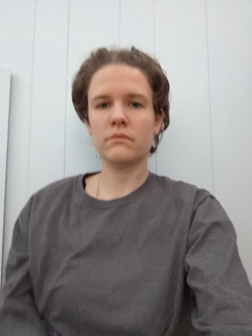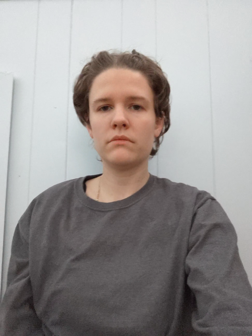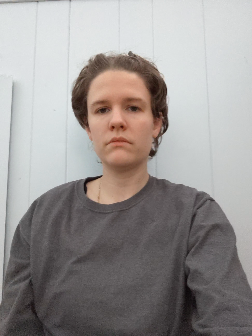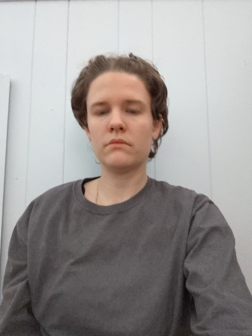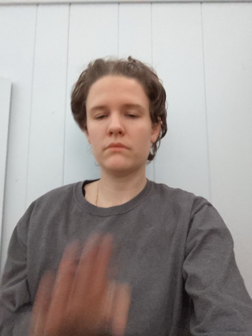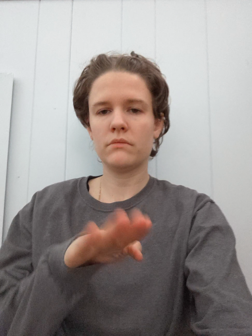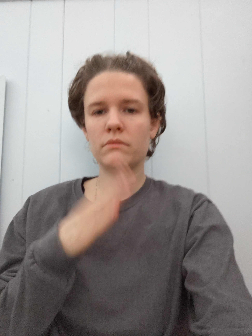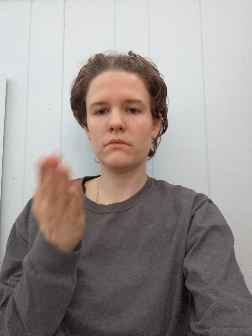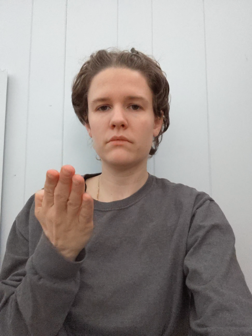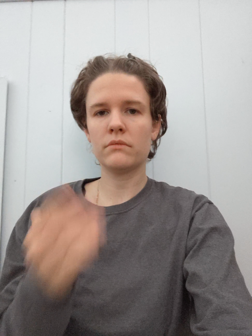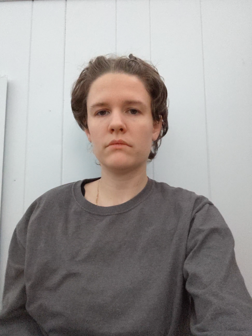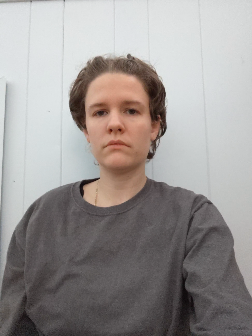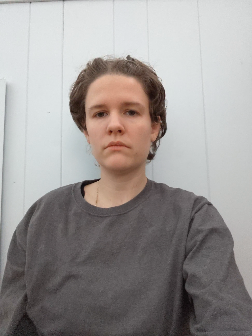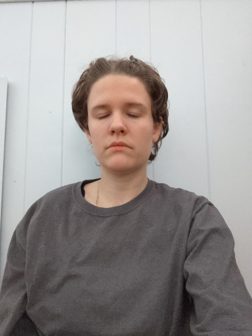open